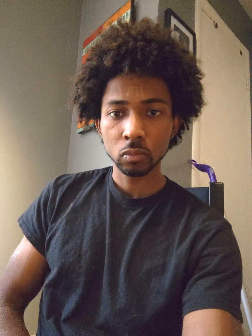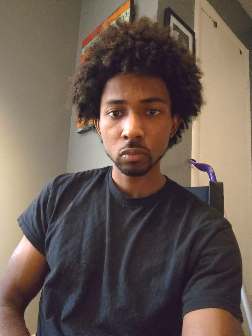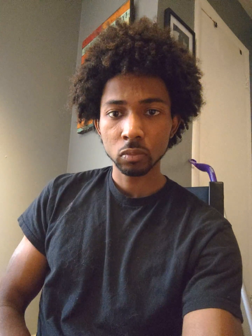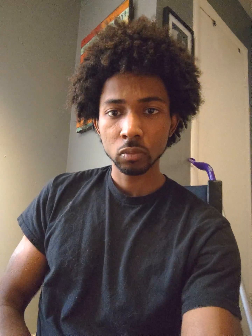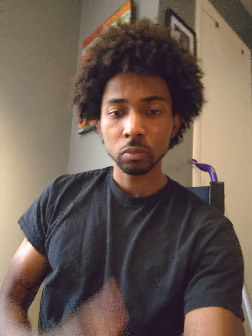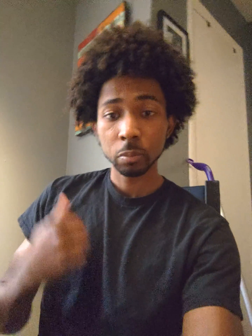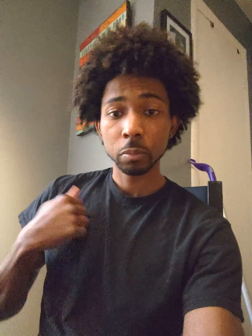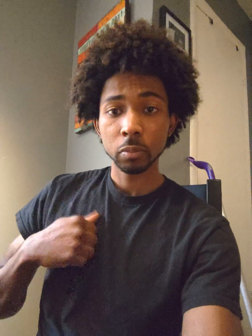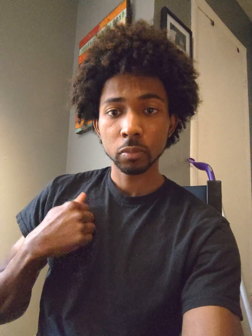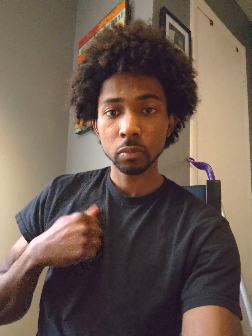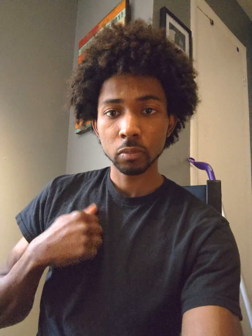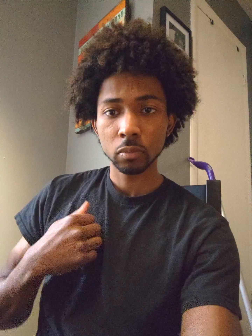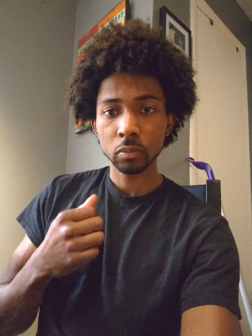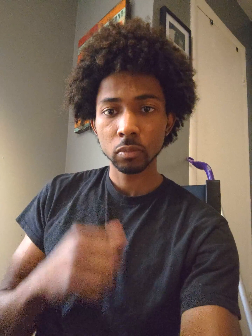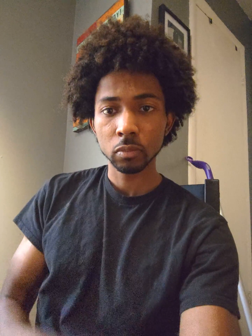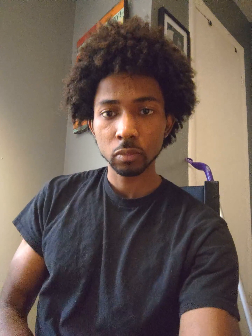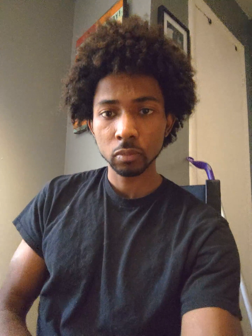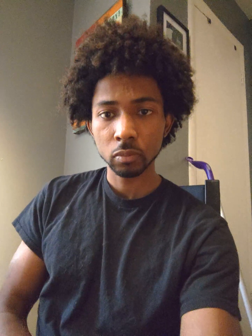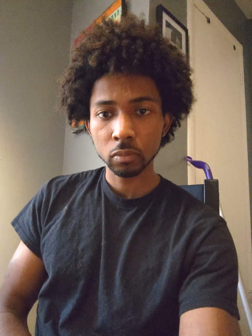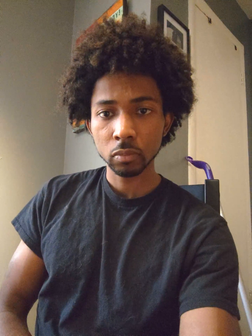bathtub